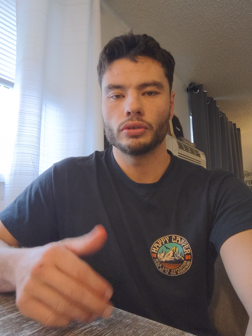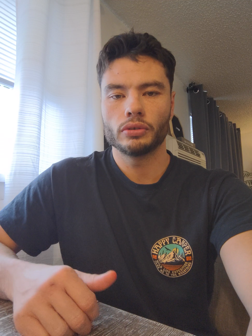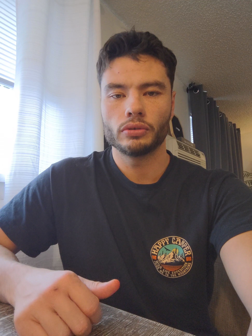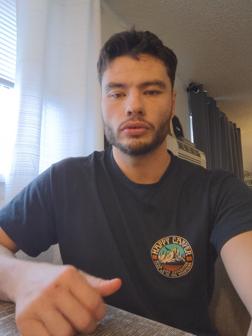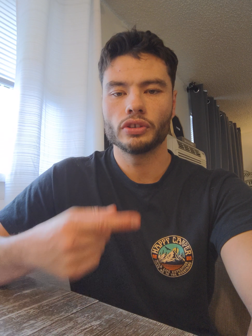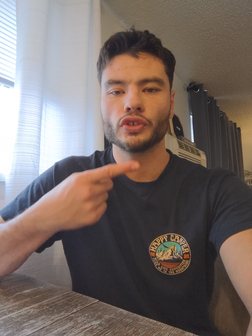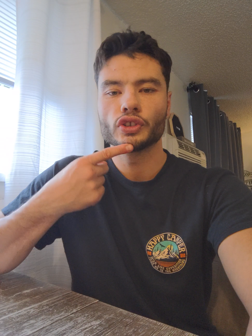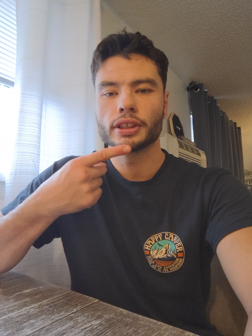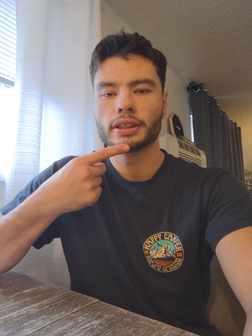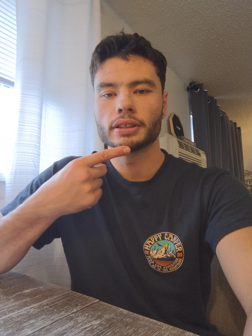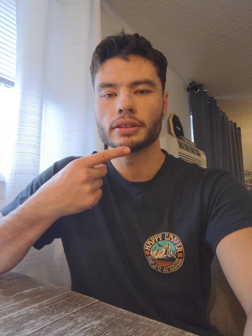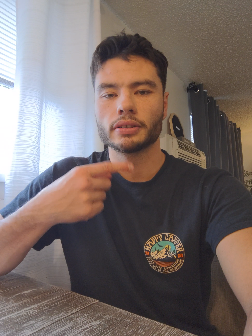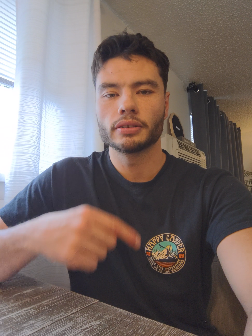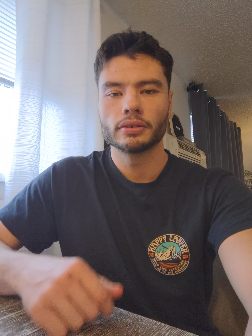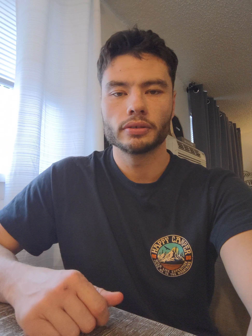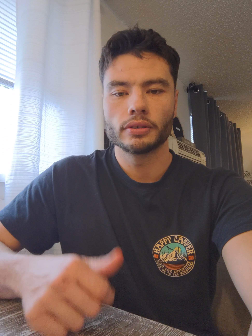chin